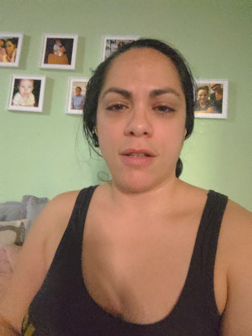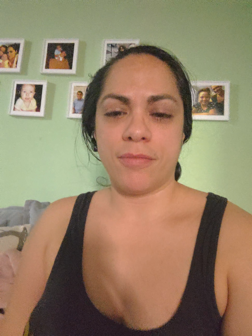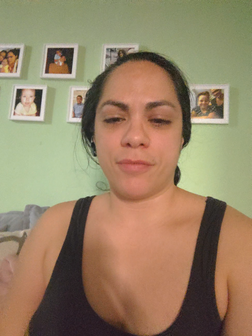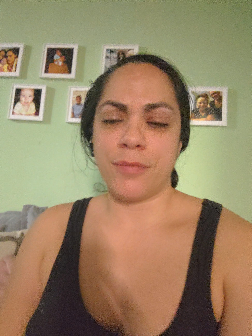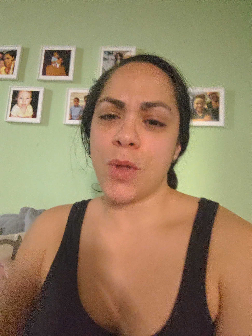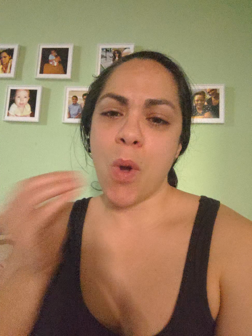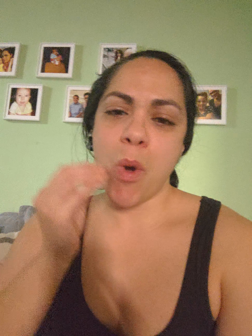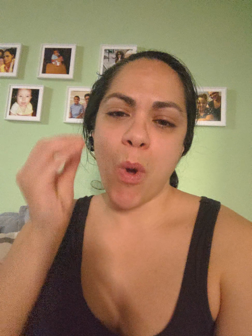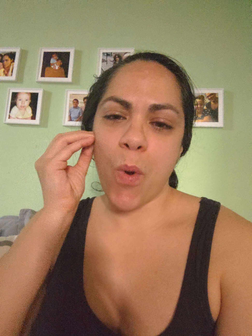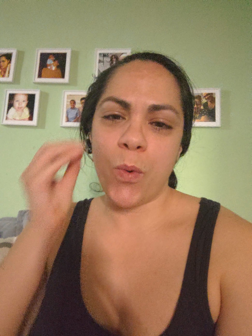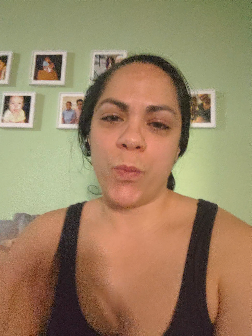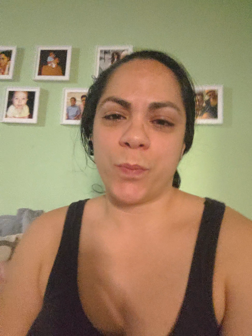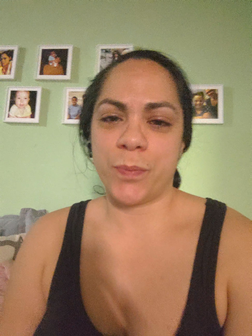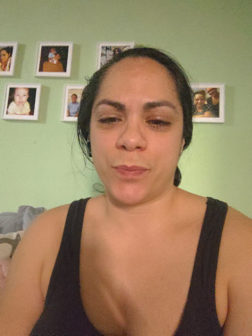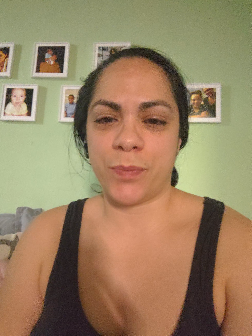home